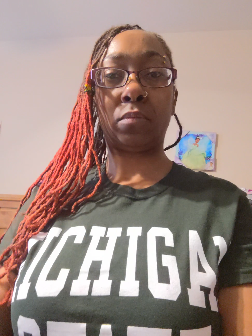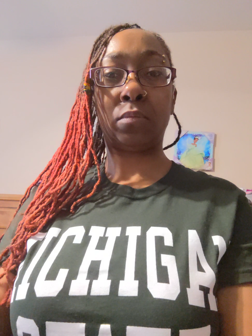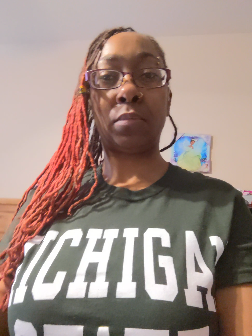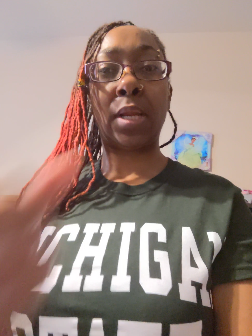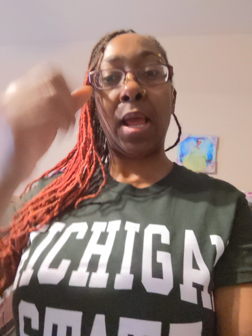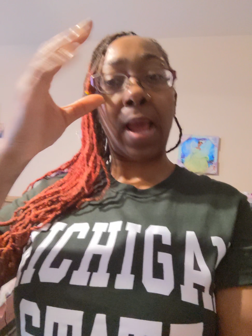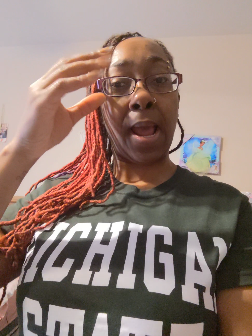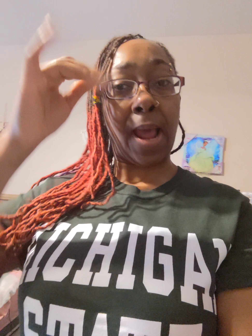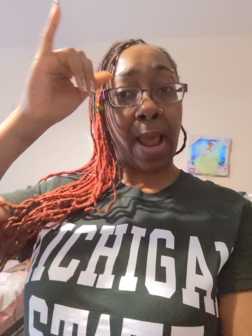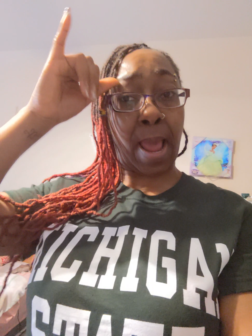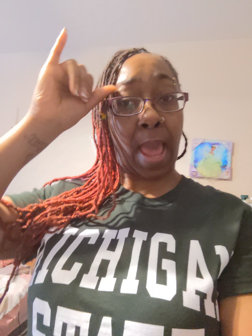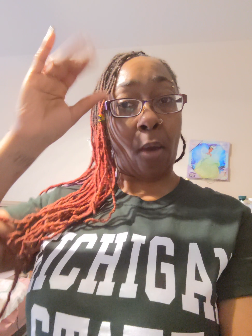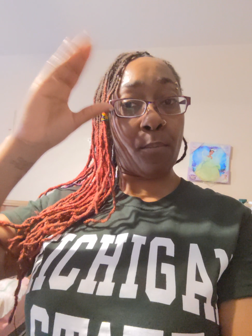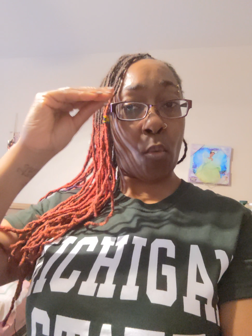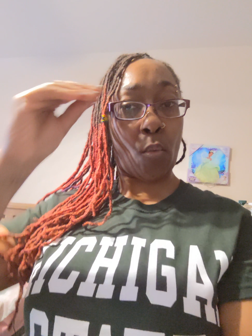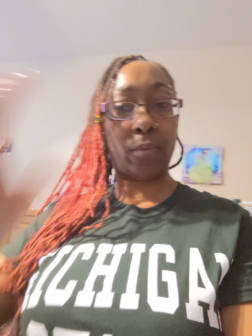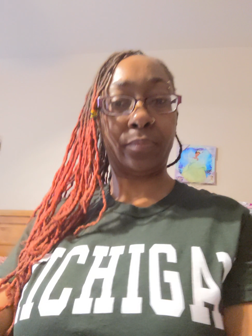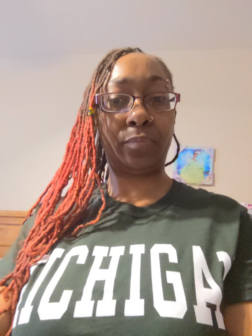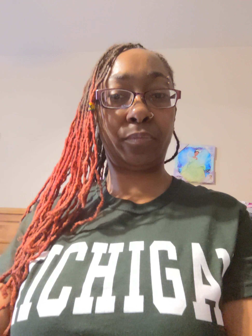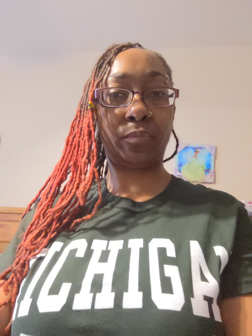cowboy